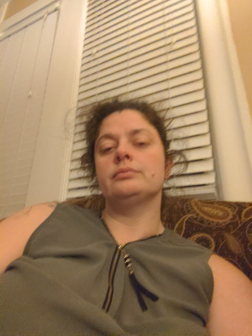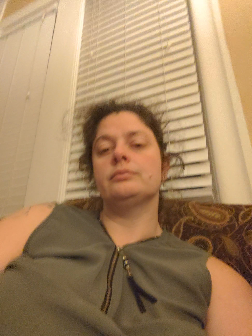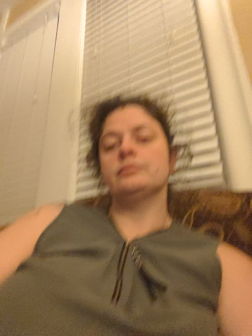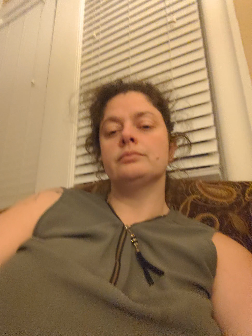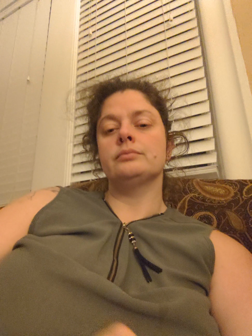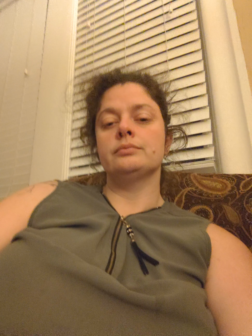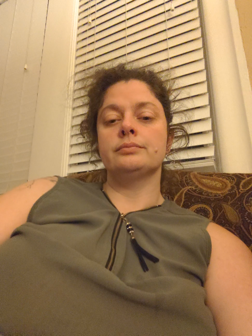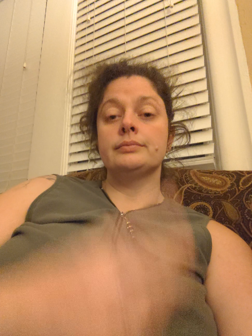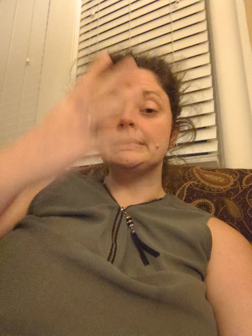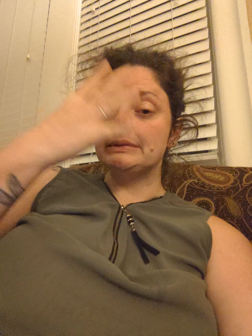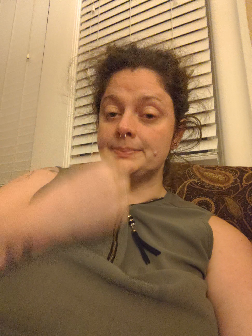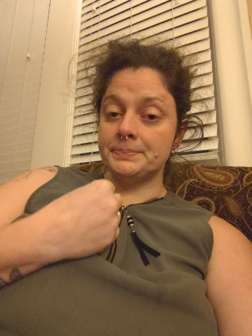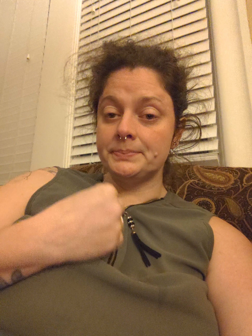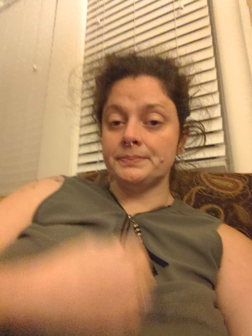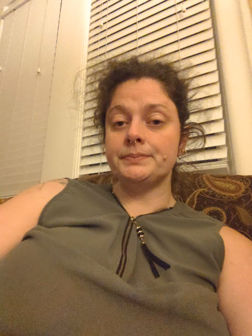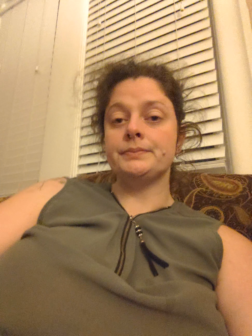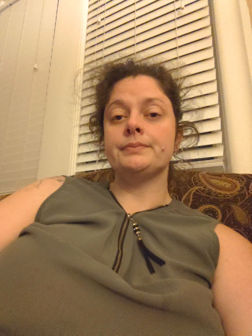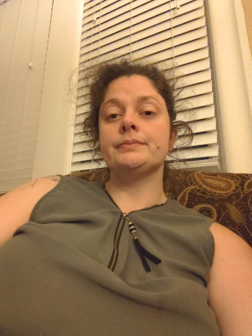sleep